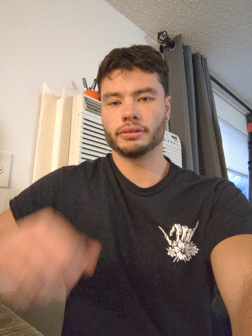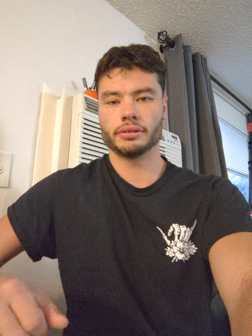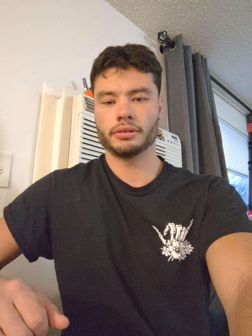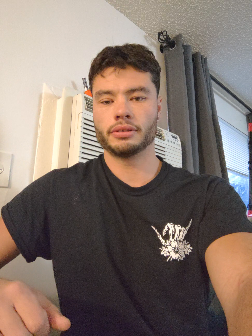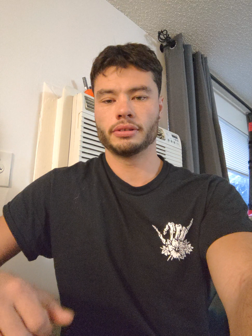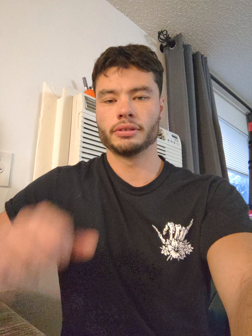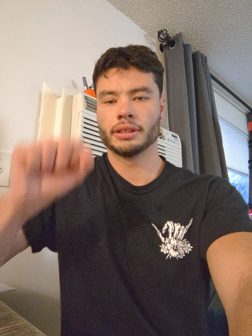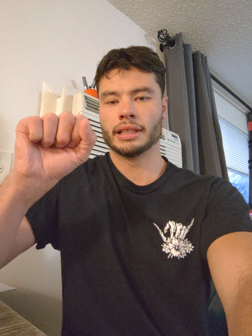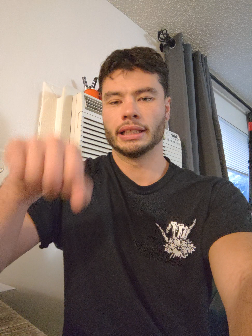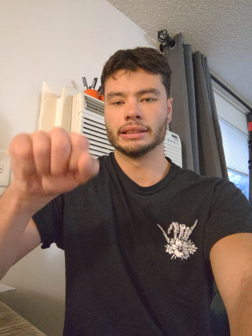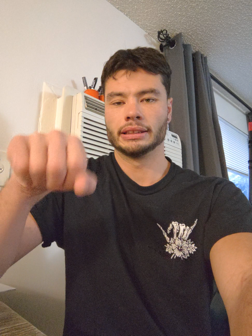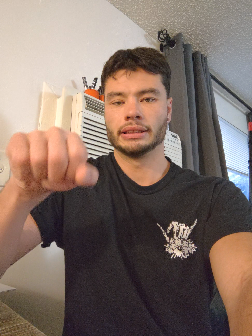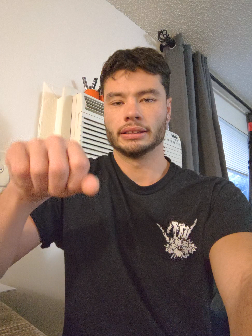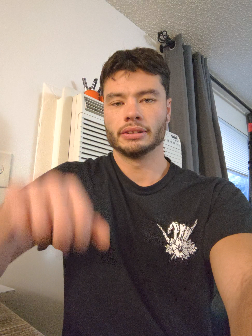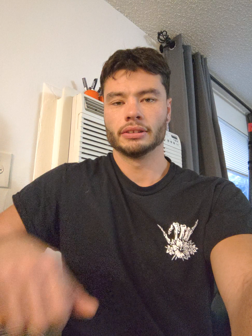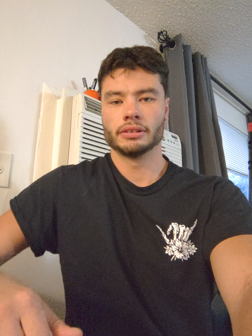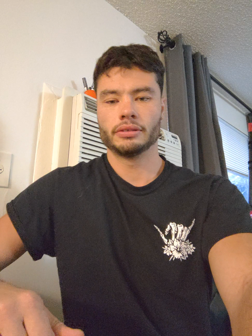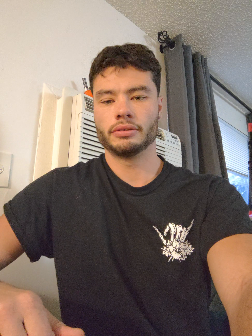yes